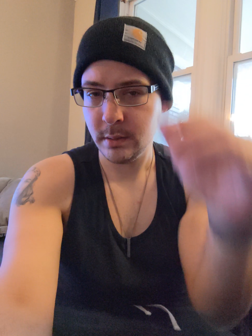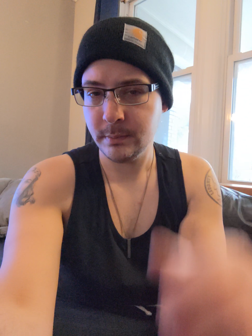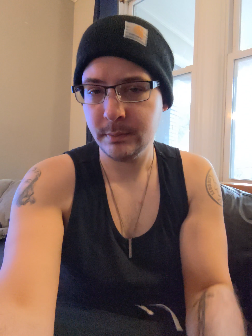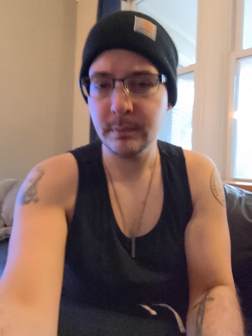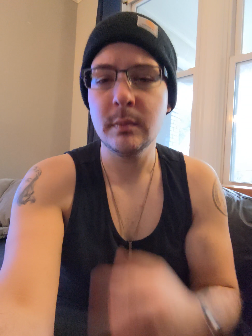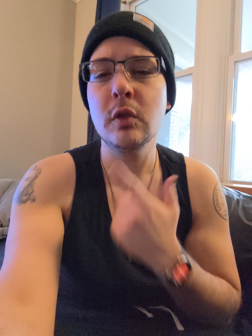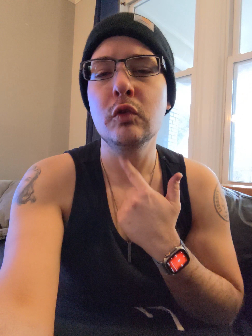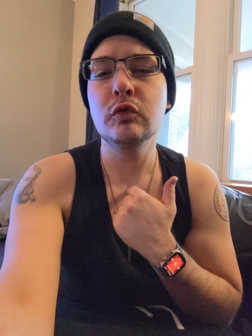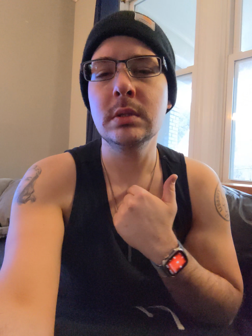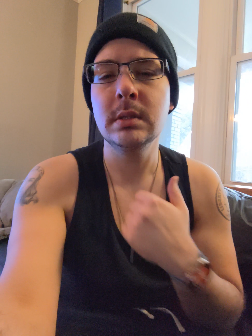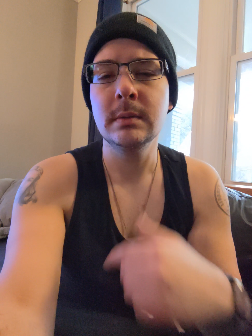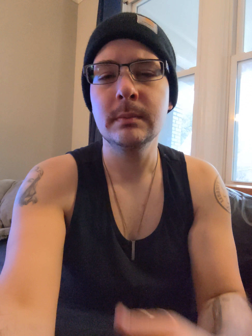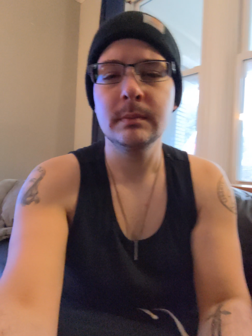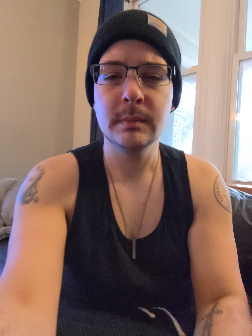thirsty